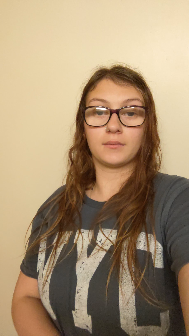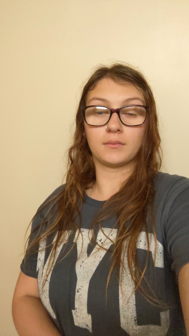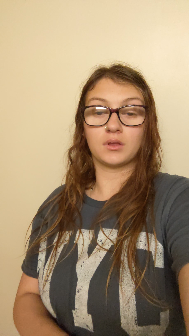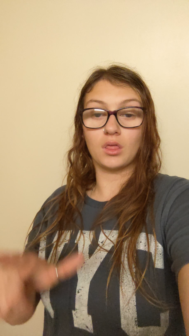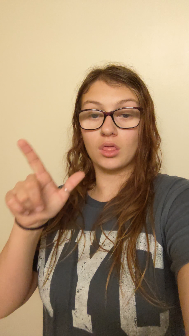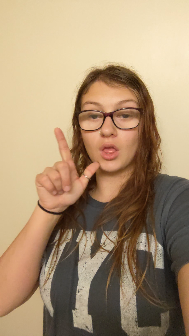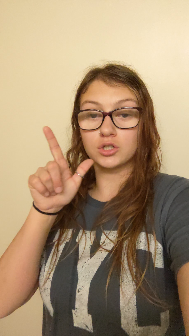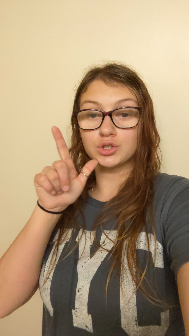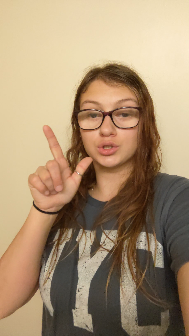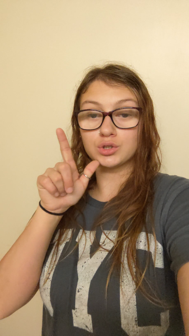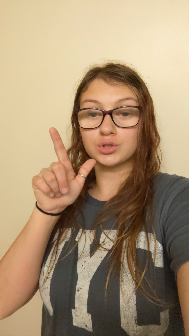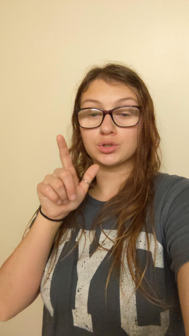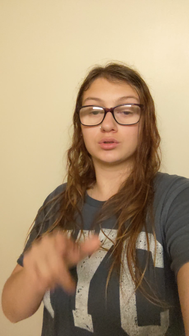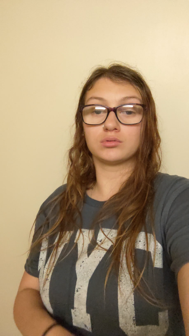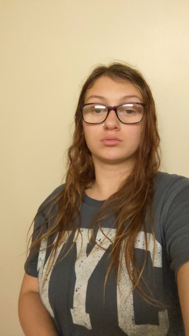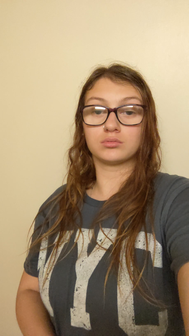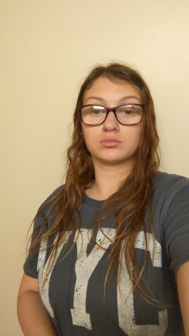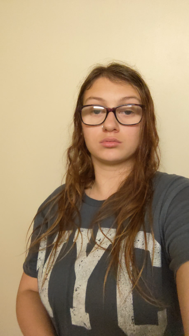lunch